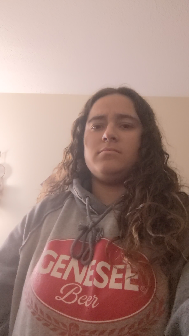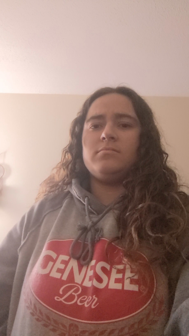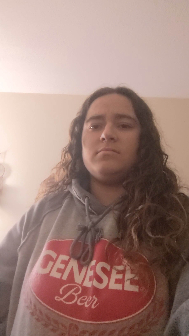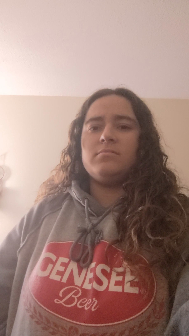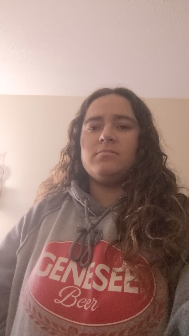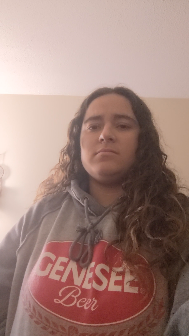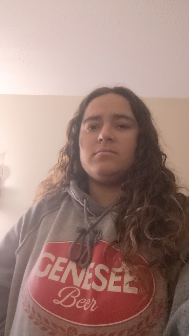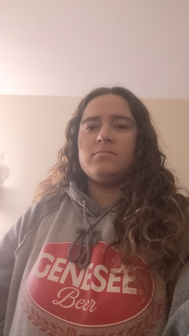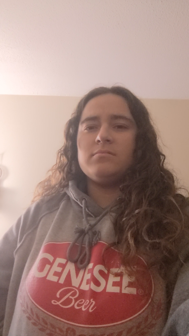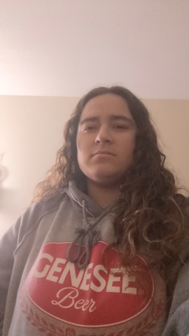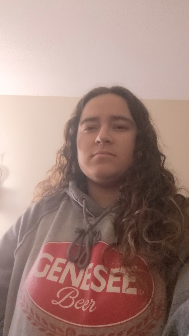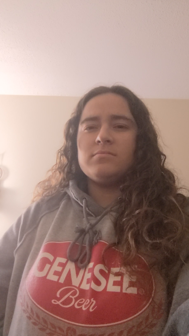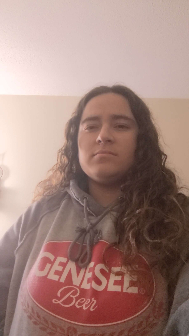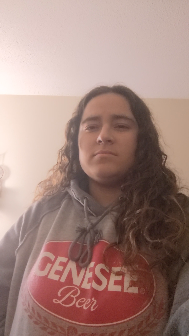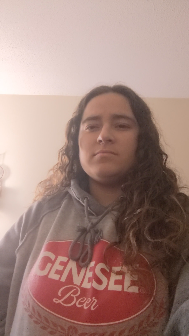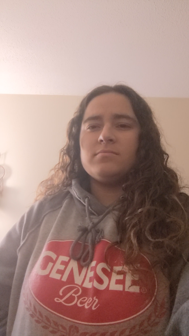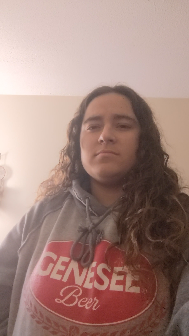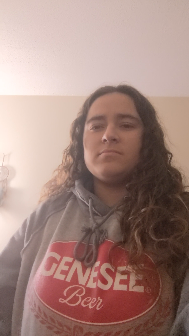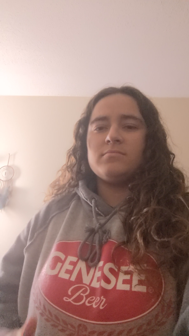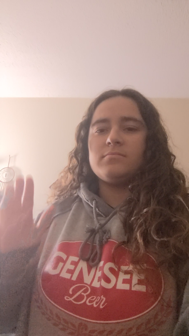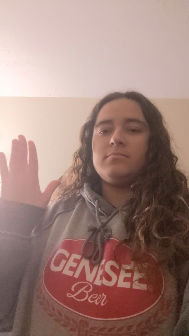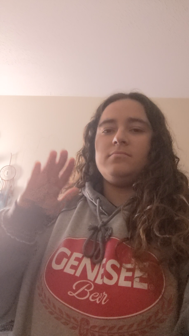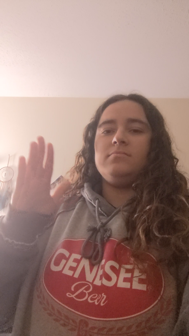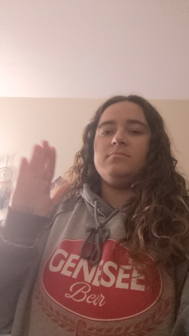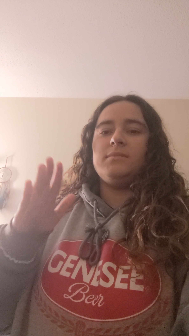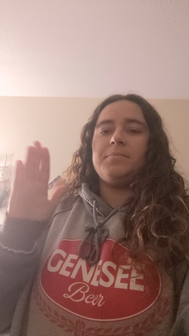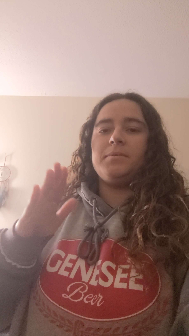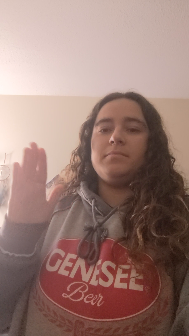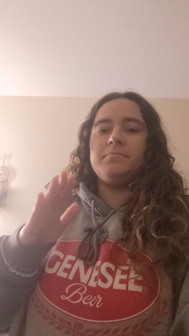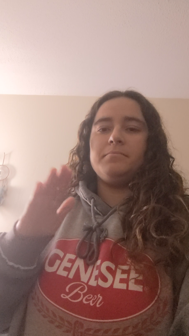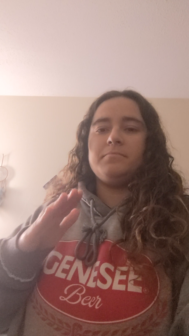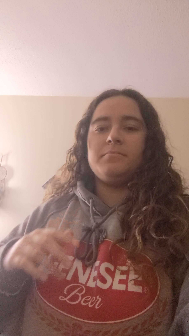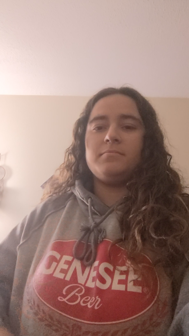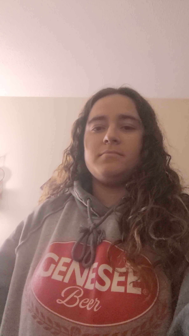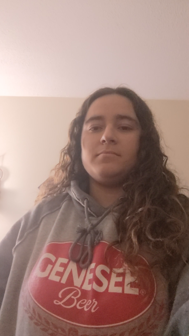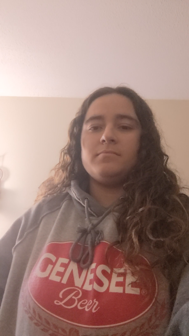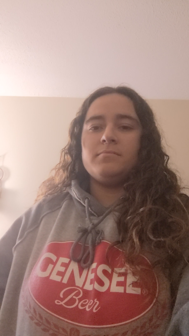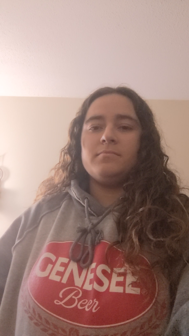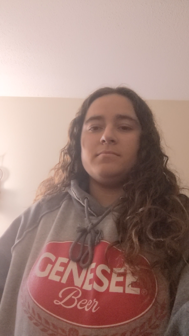clap